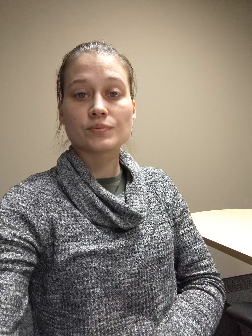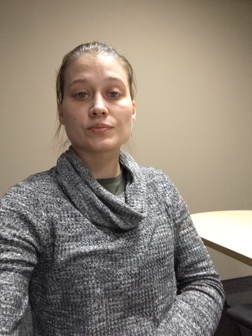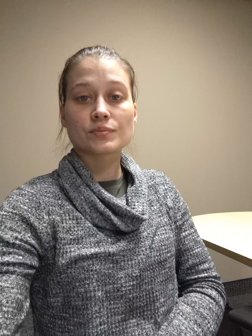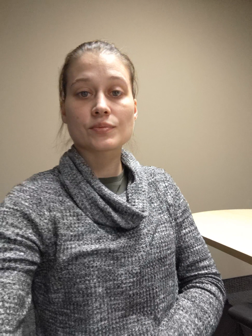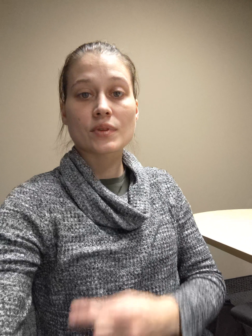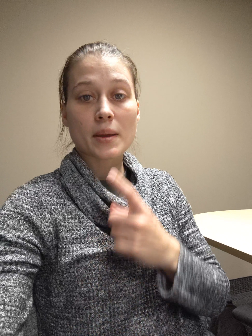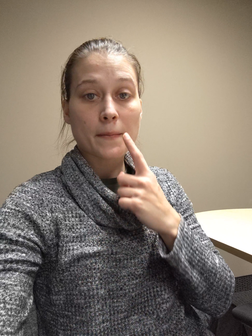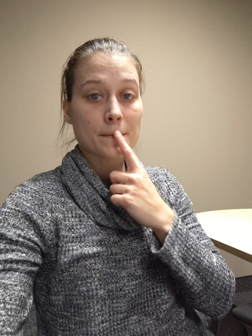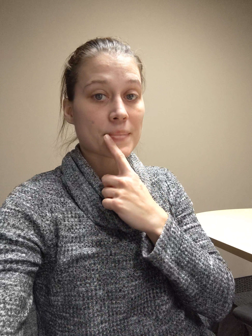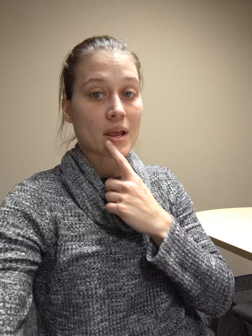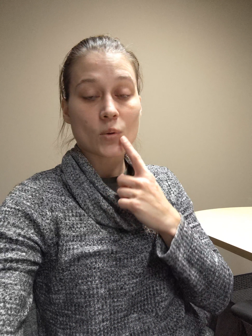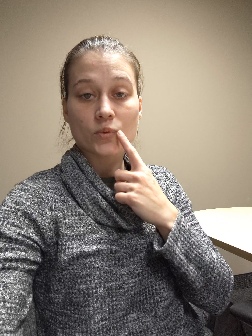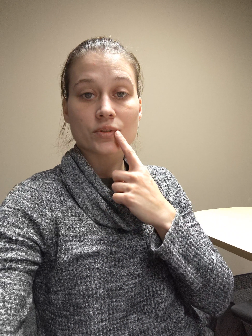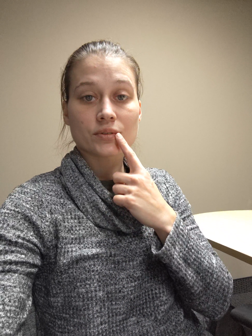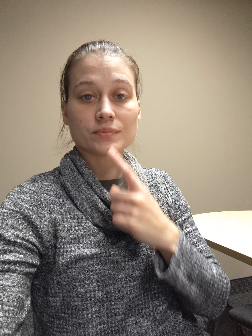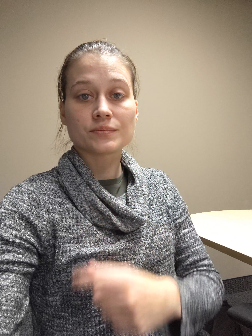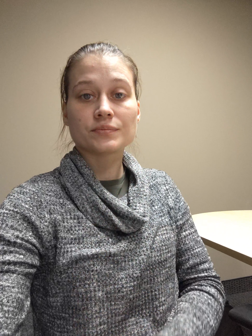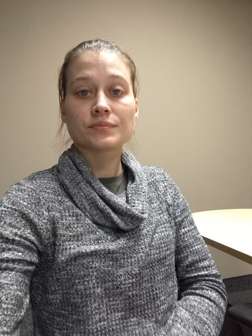mouth